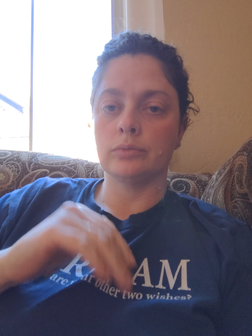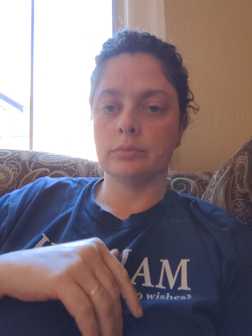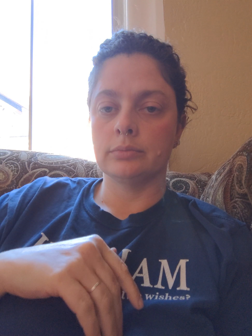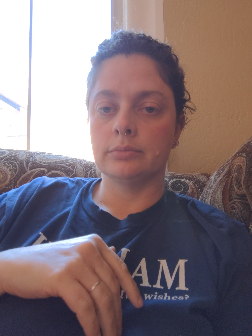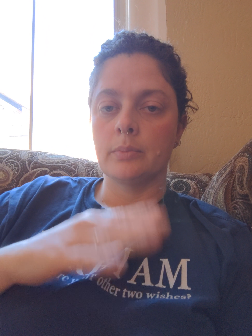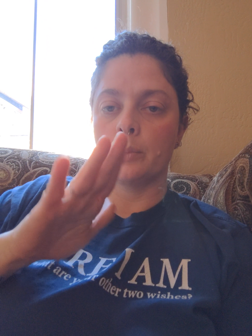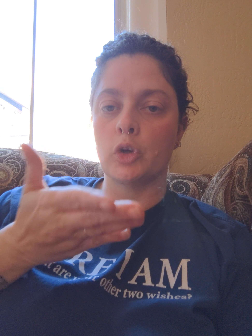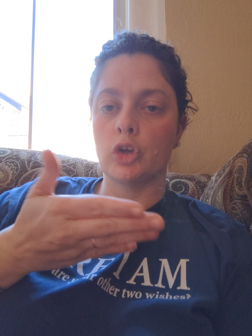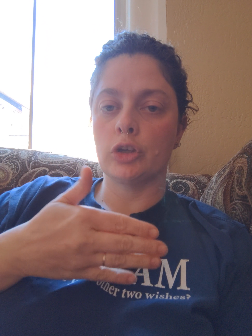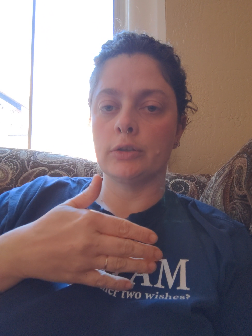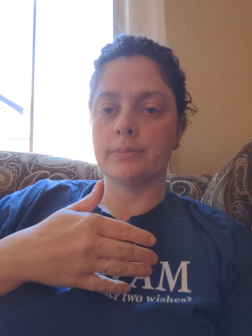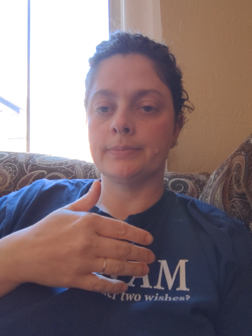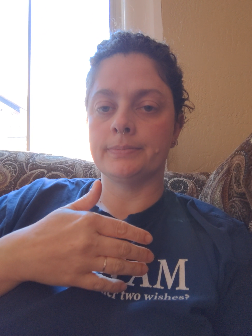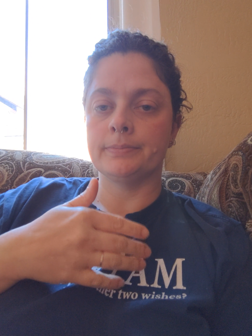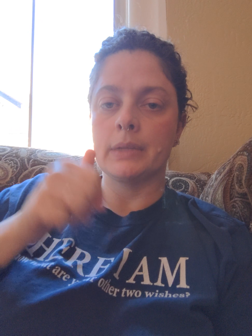book